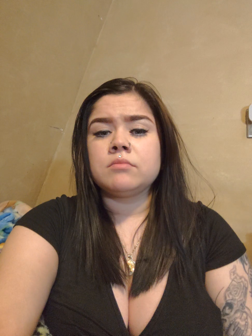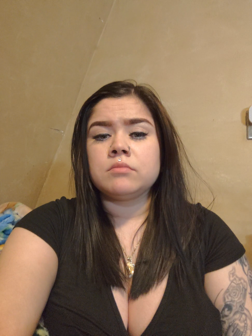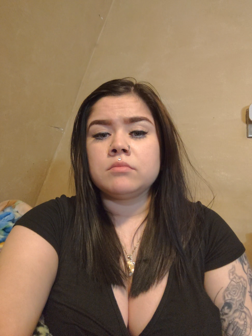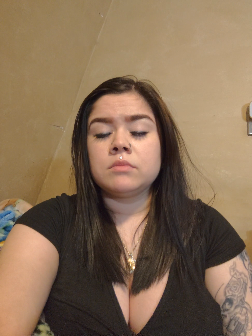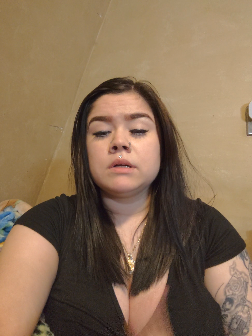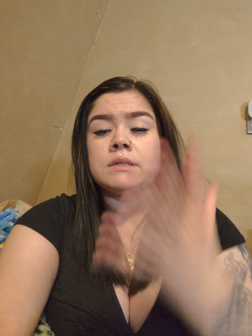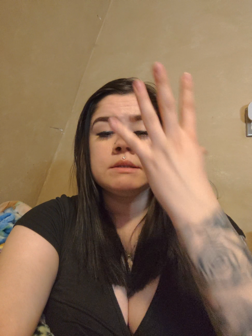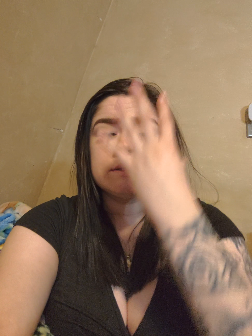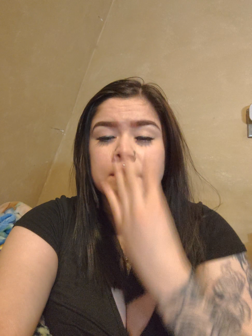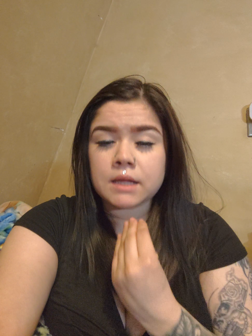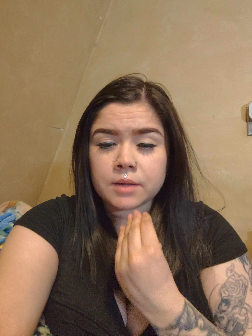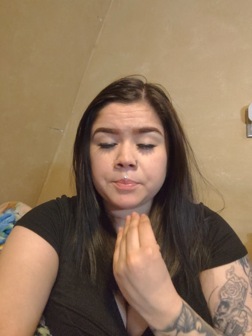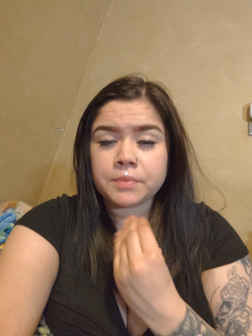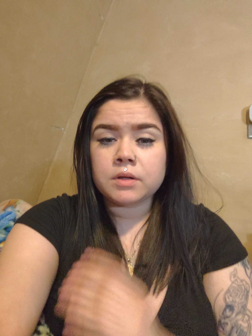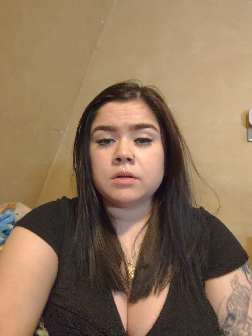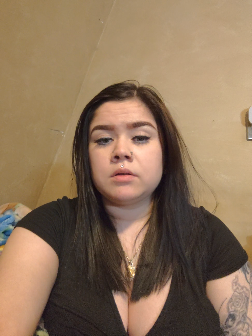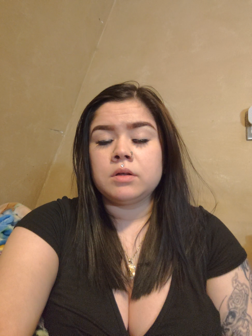sleep